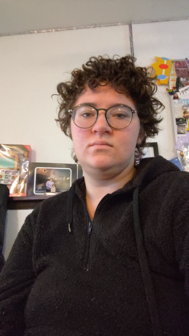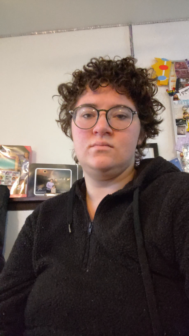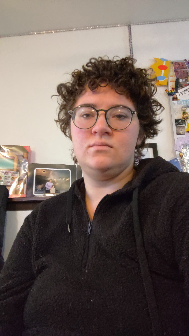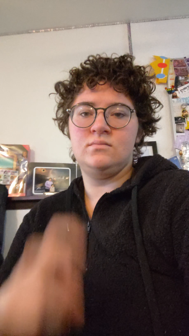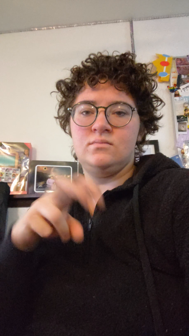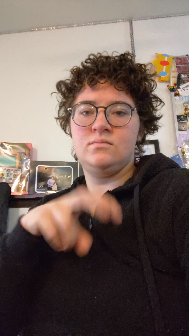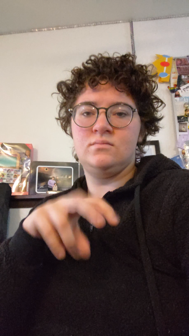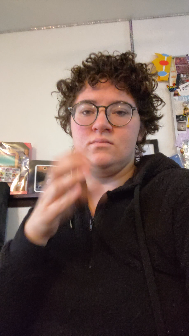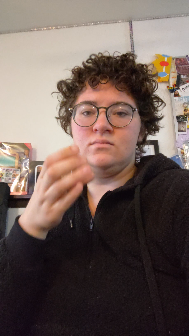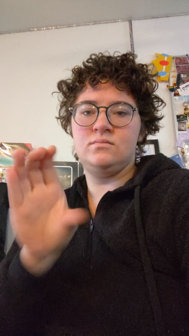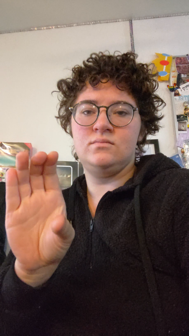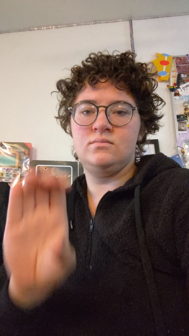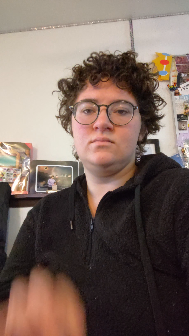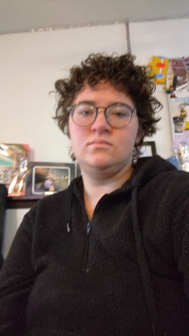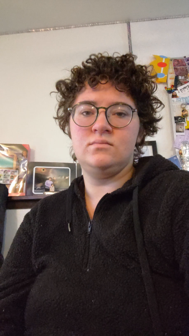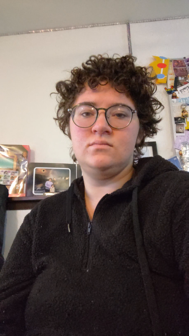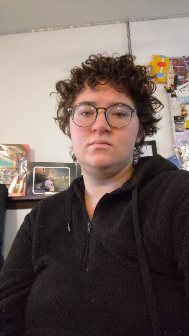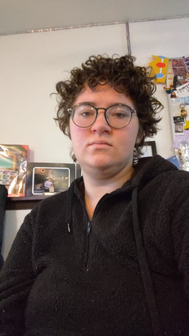potato chip